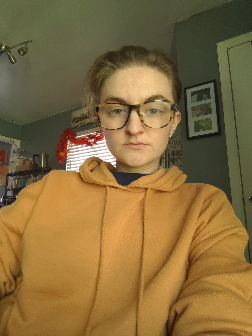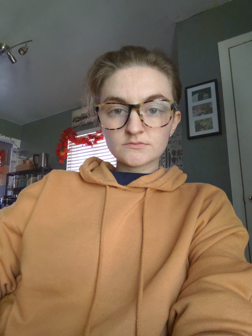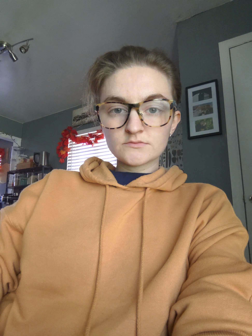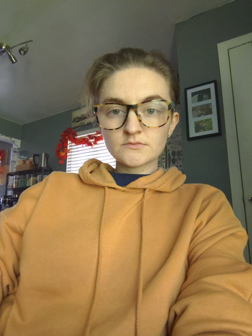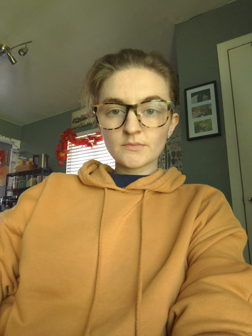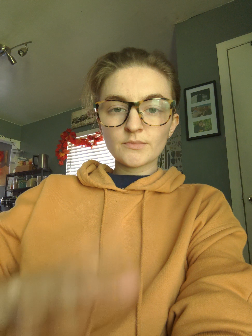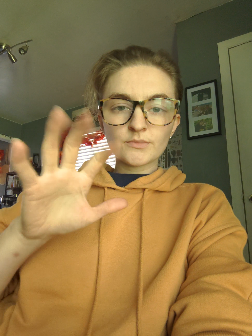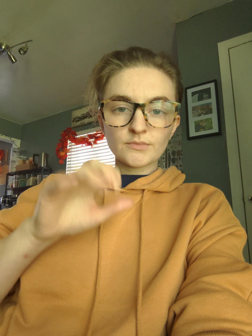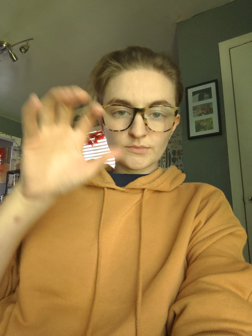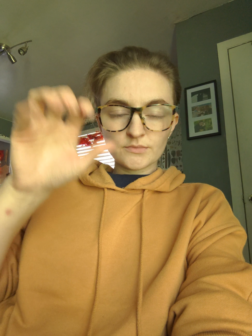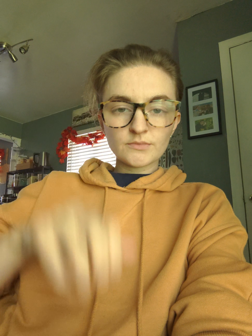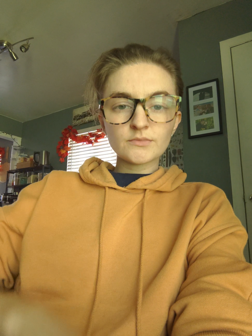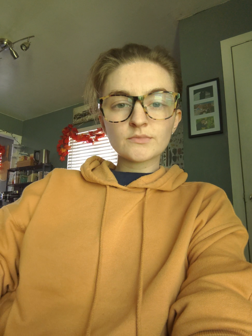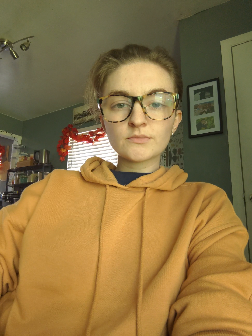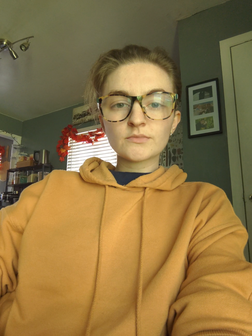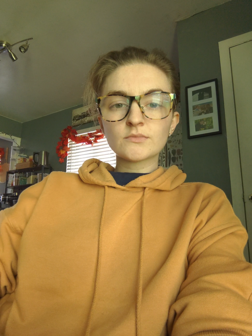climb